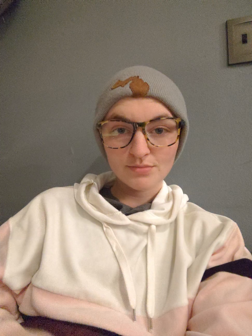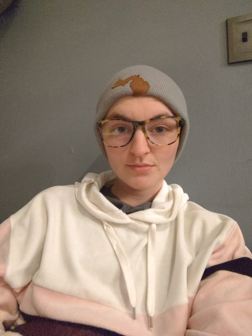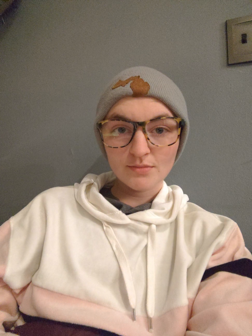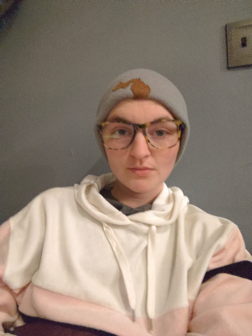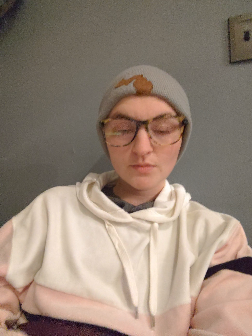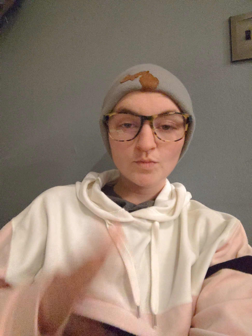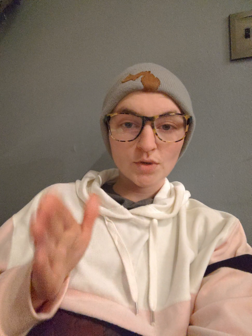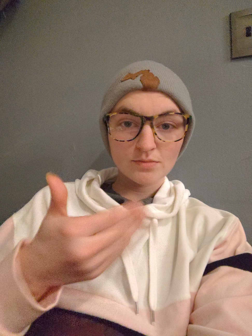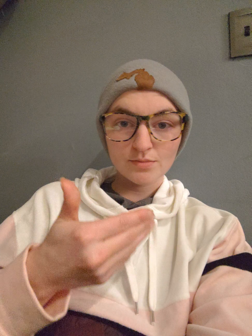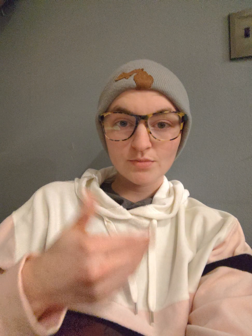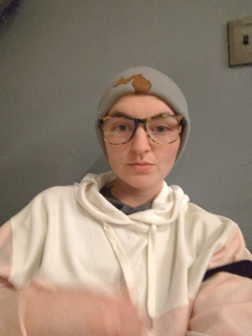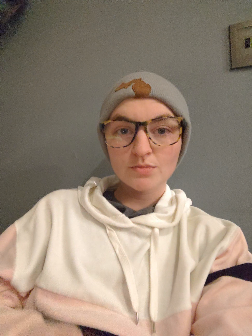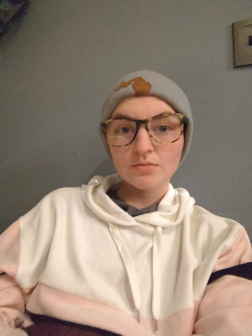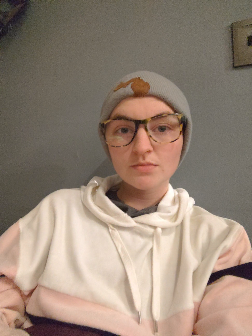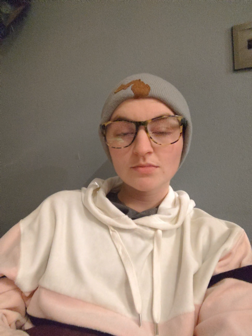room